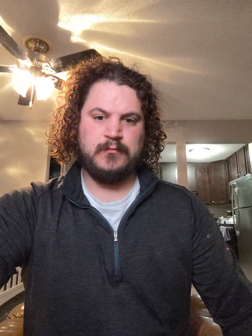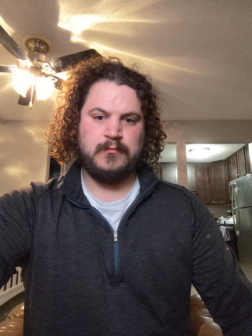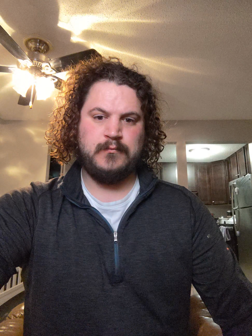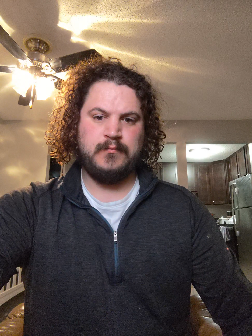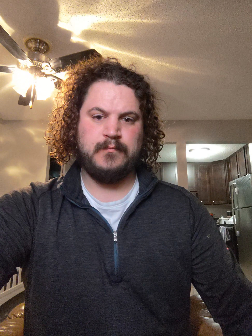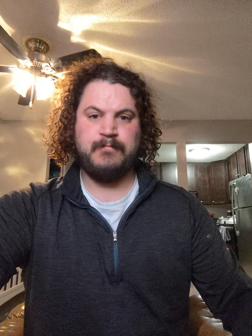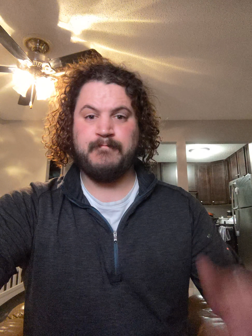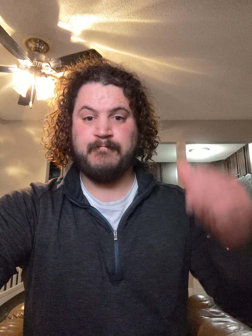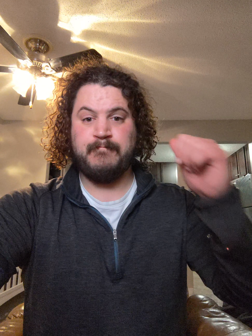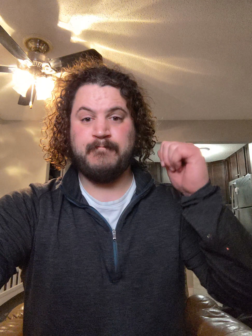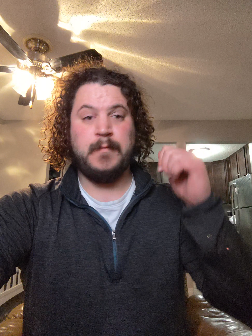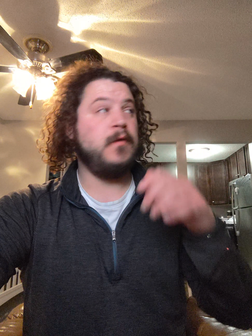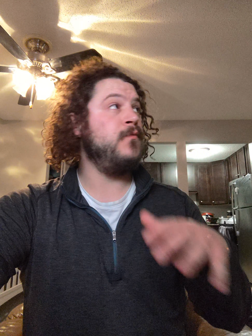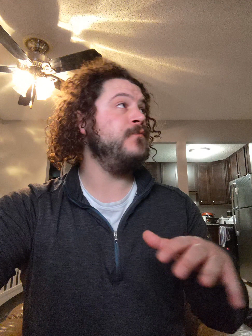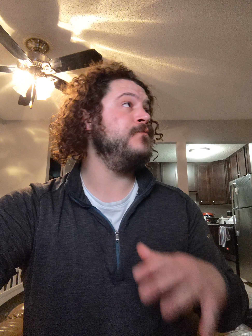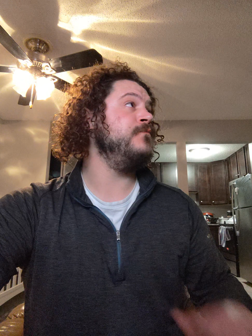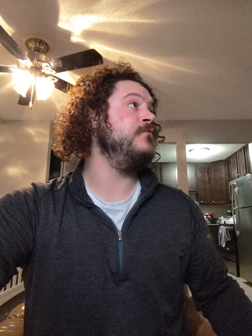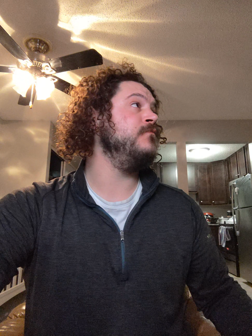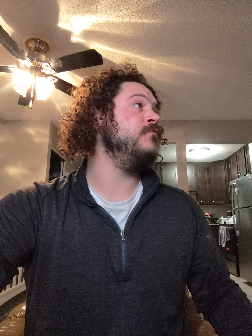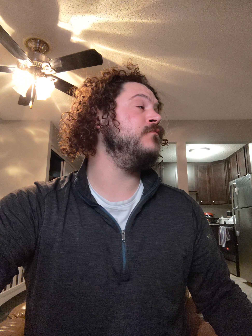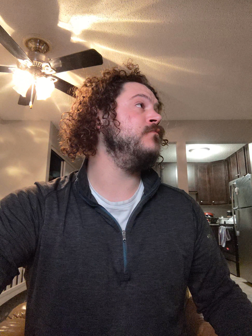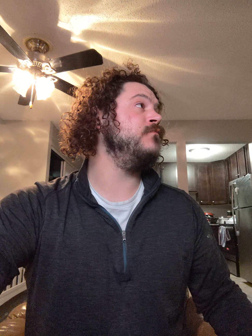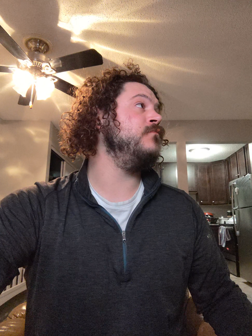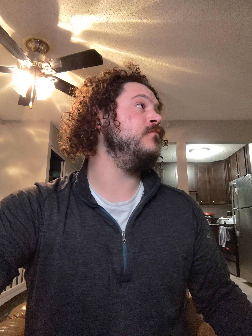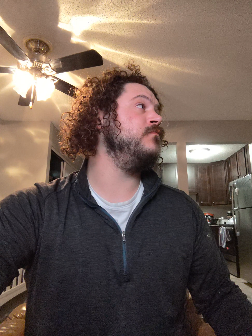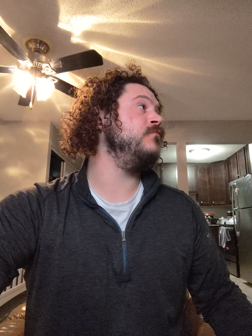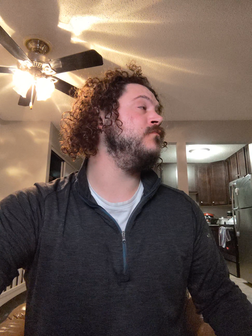backyard